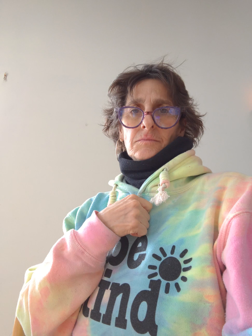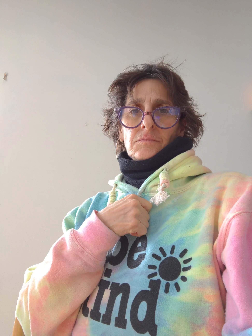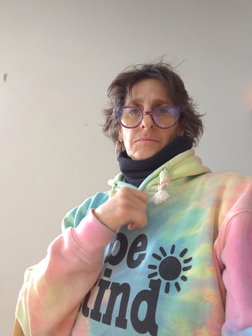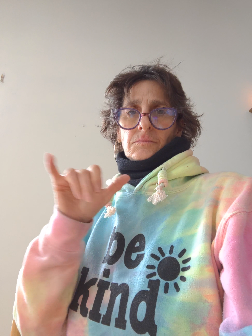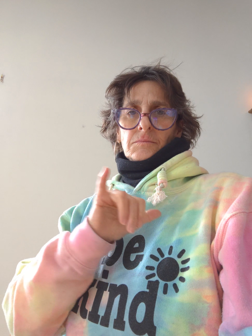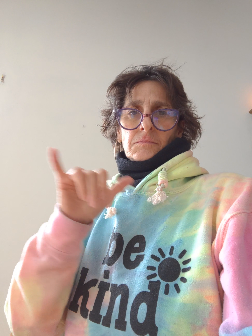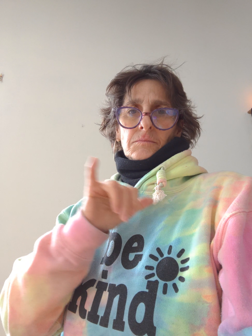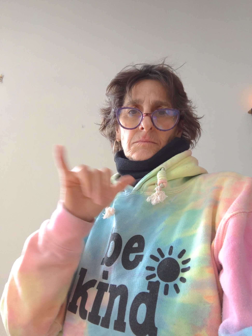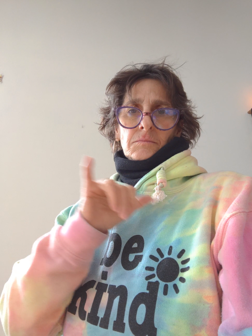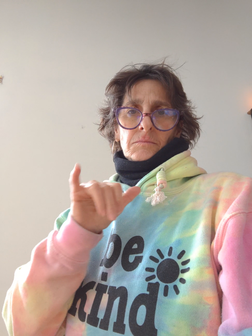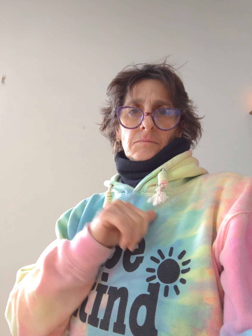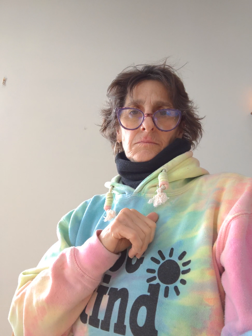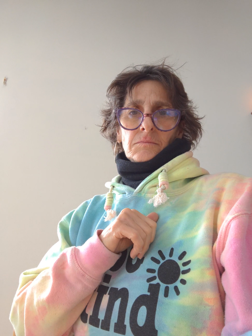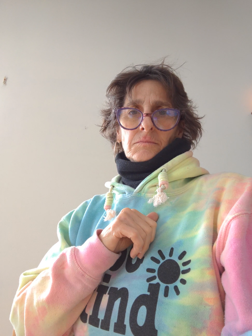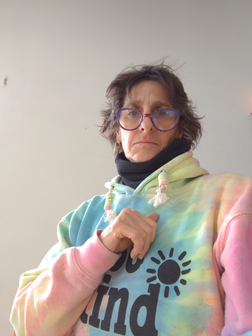same